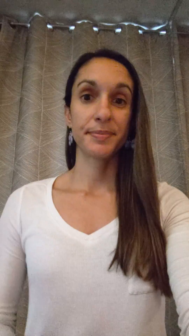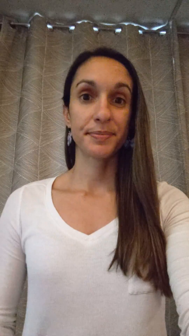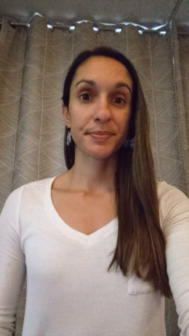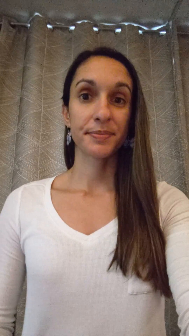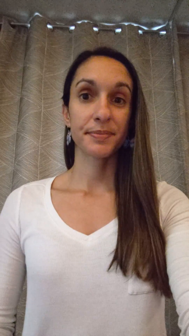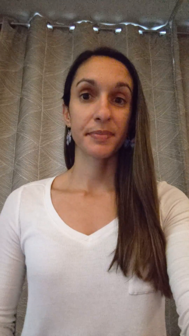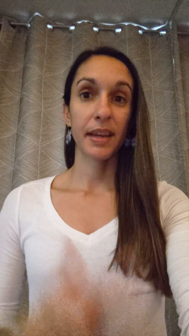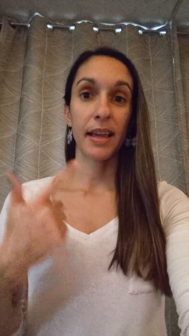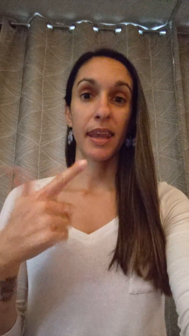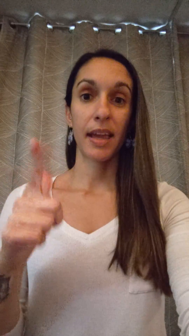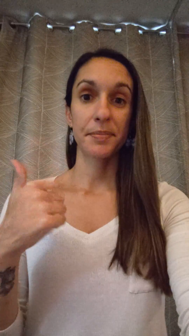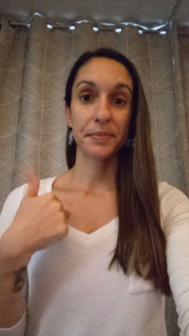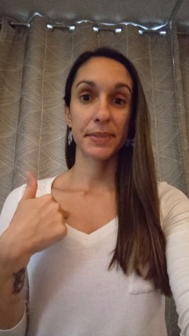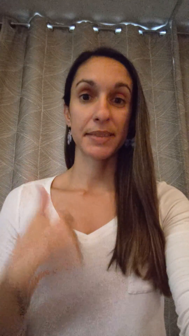let me